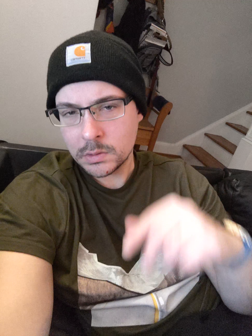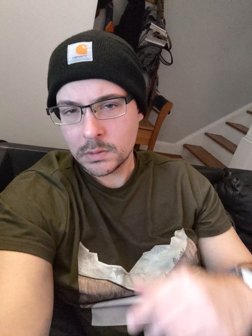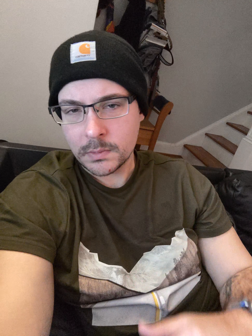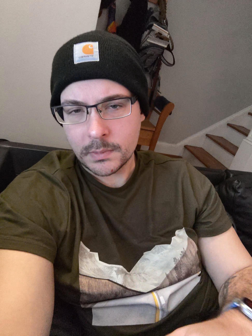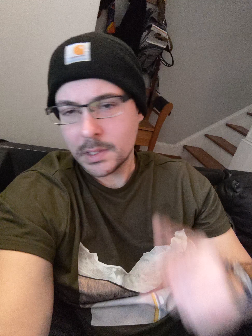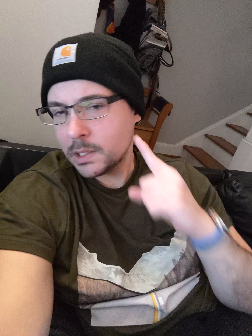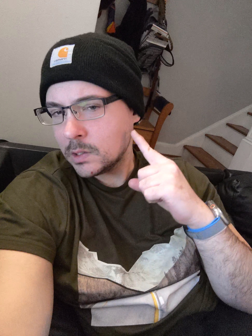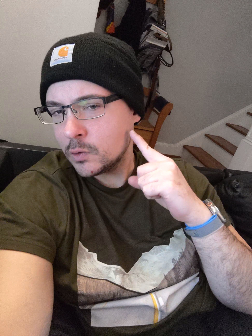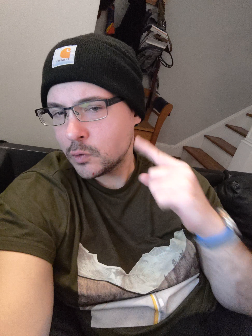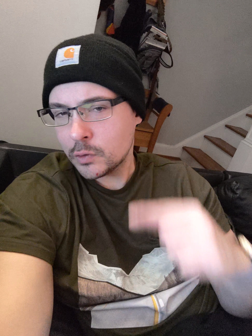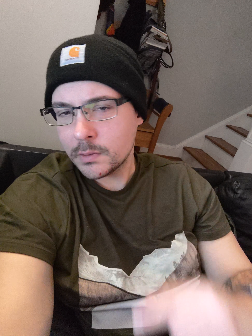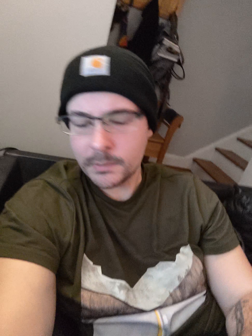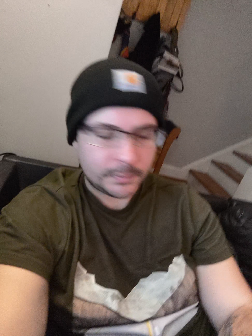ear